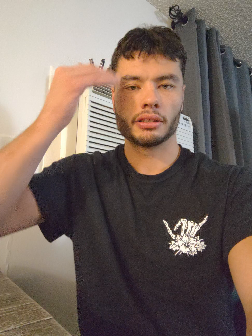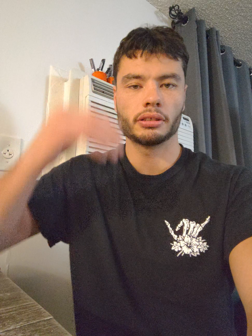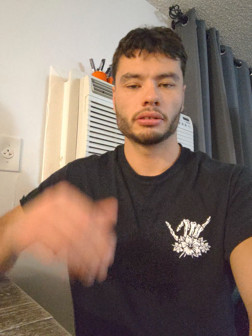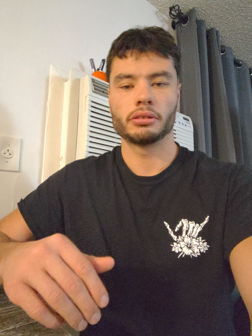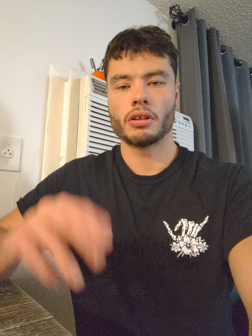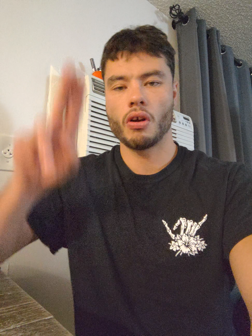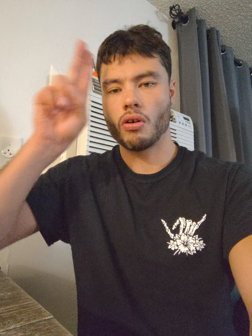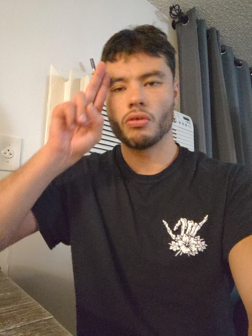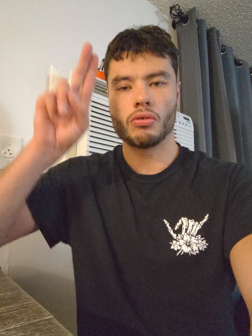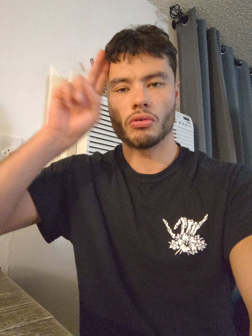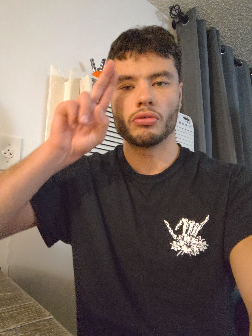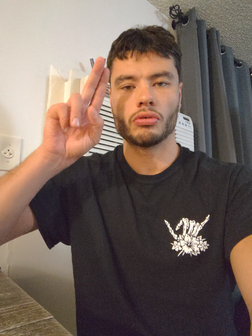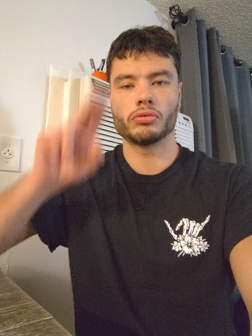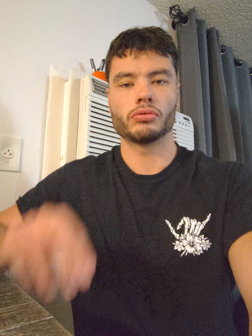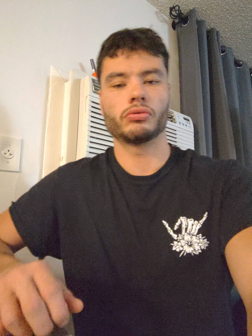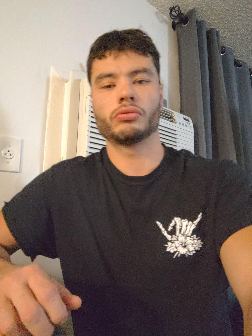uncle